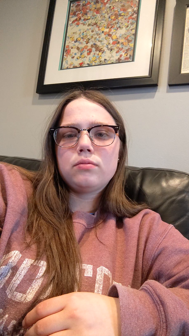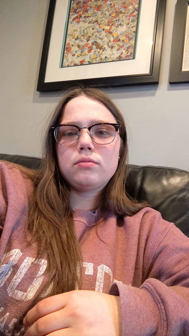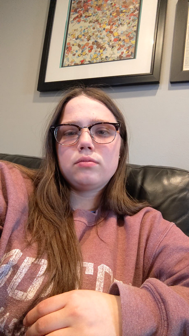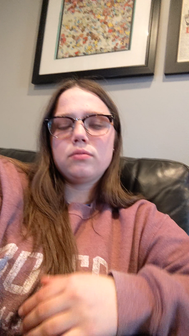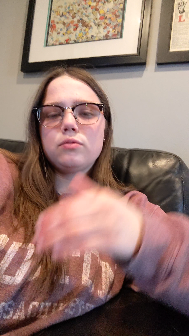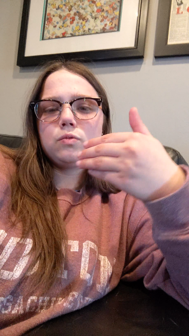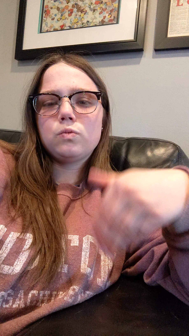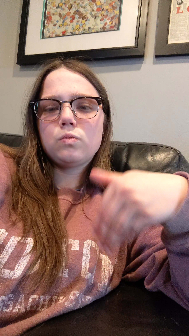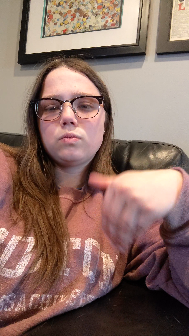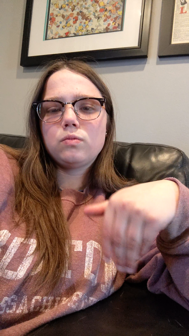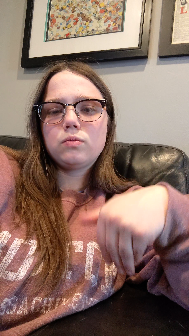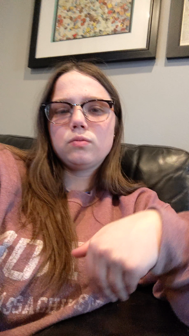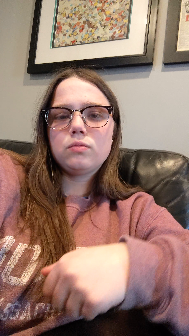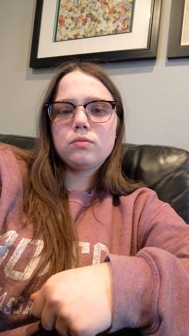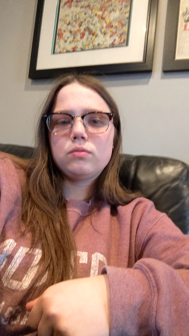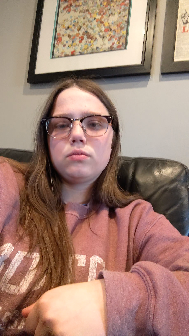shorts